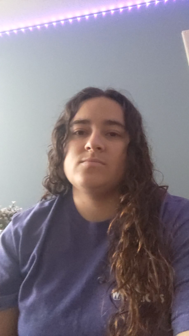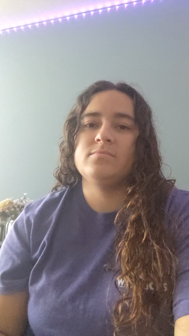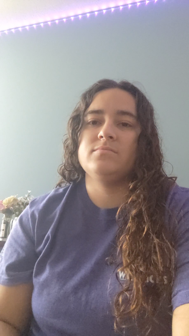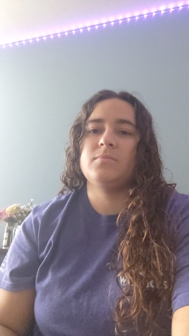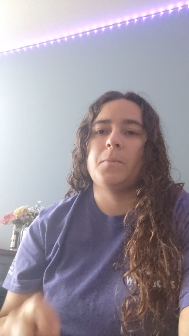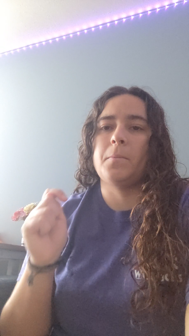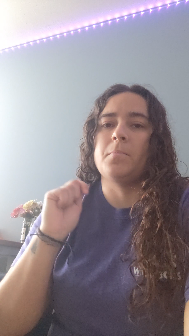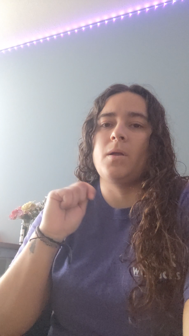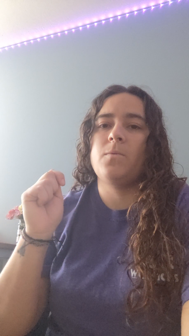bathroom